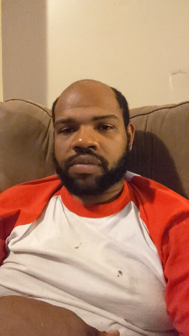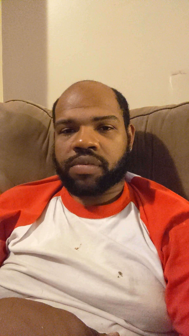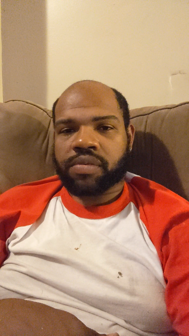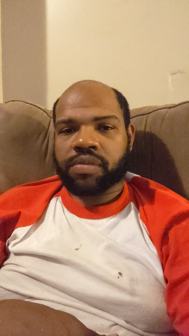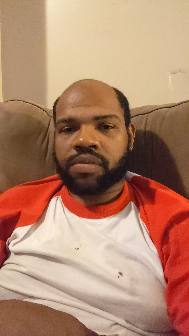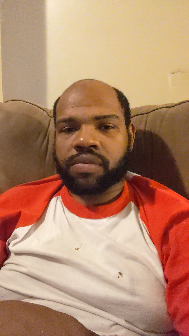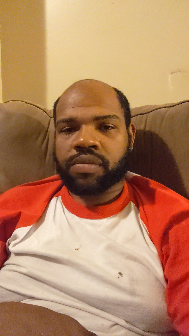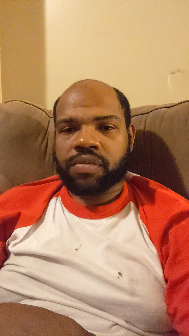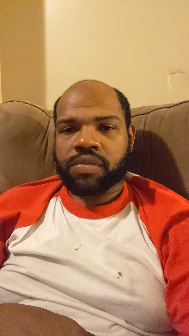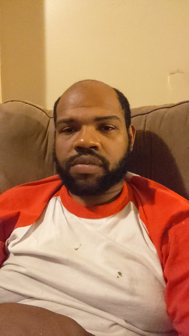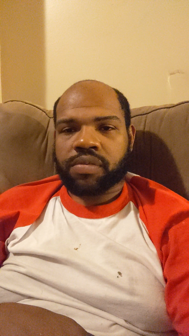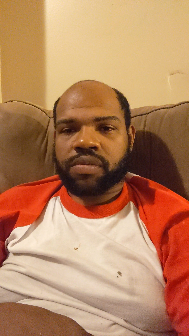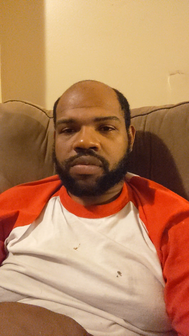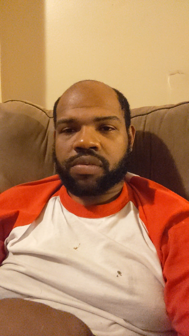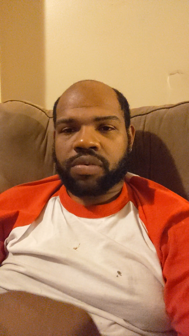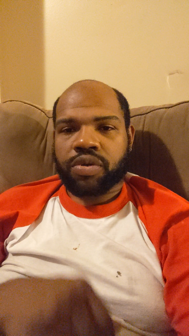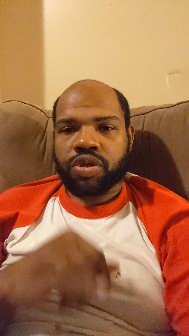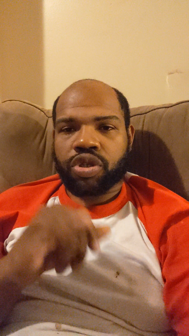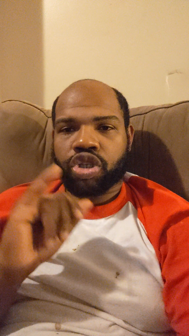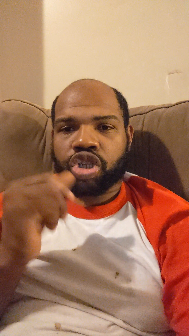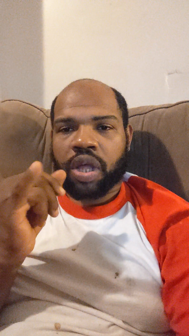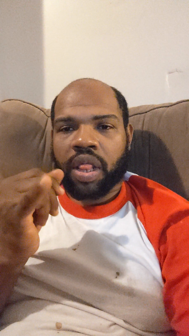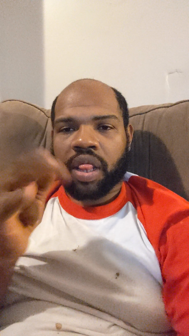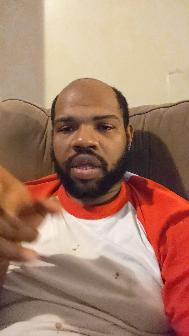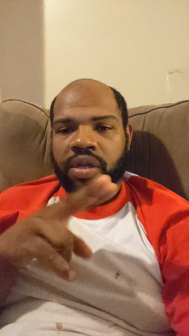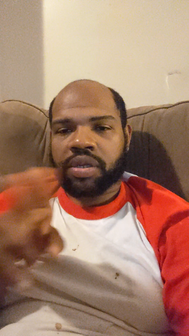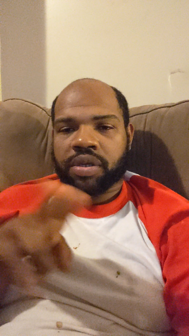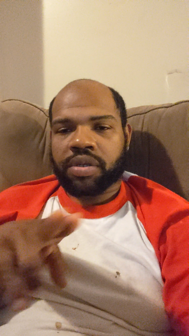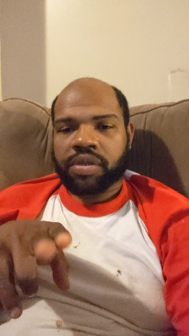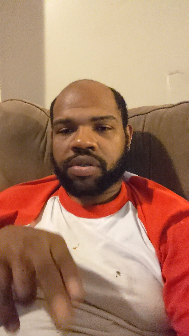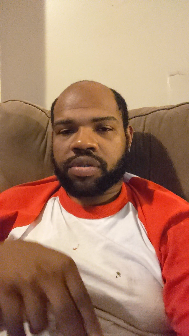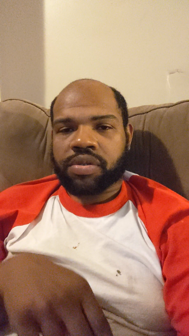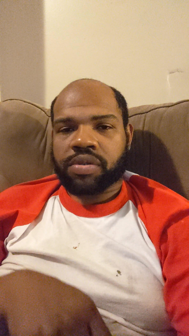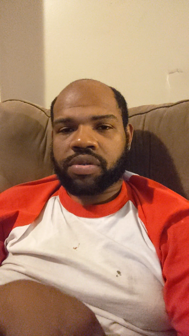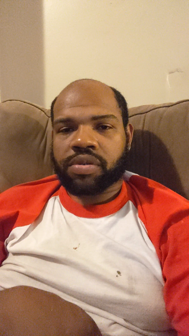jelly